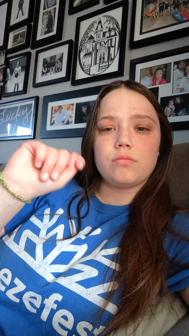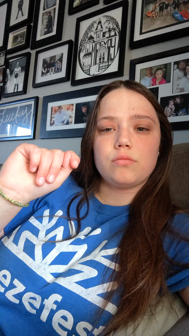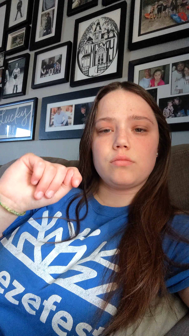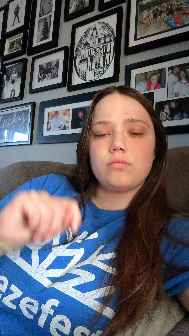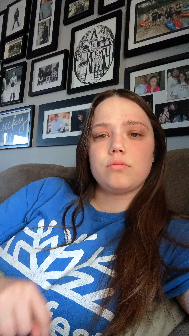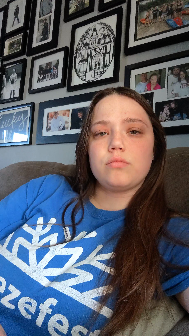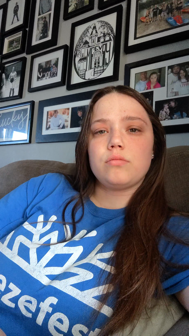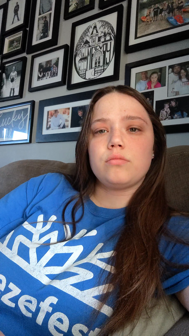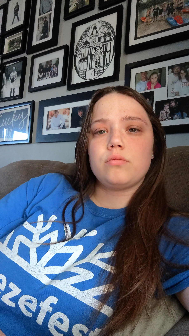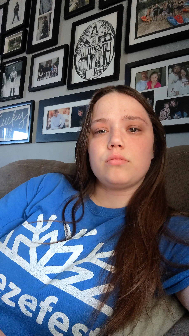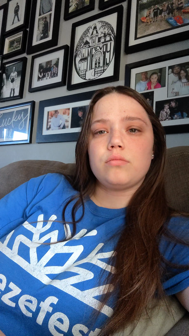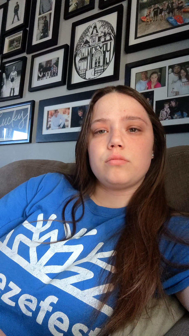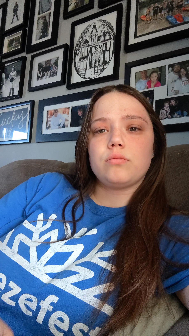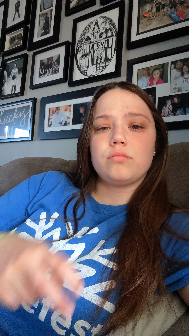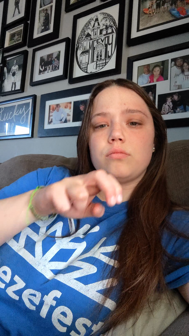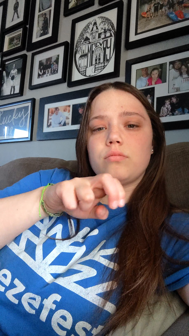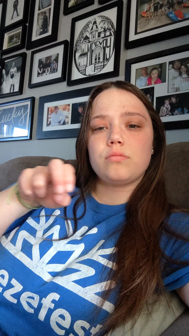couch